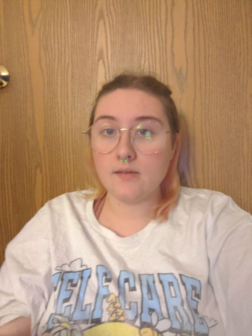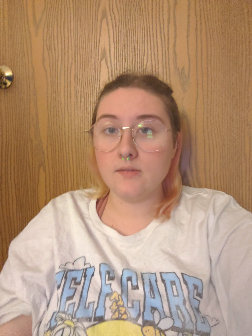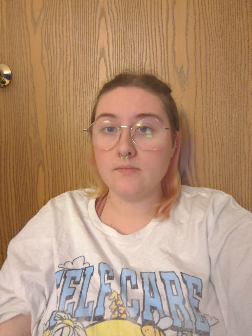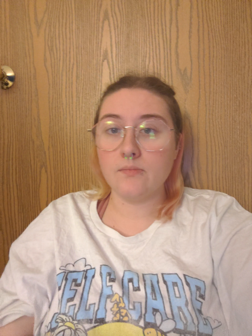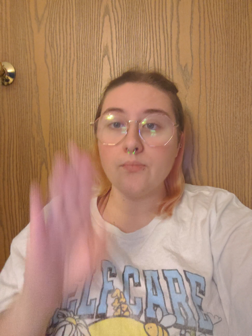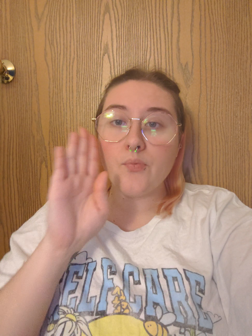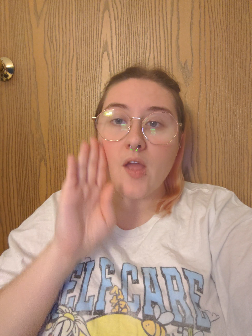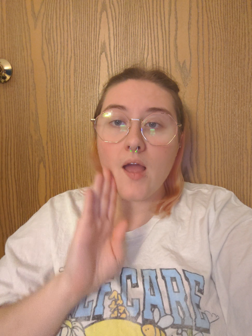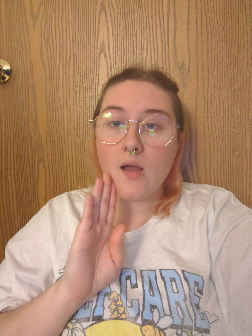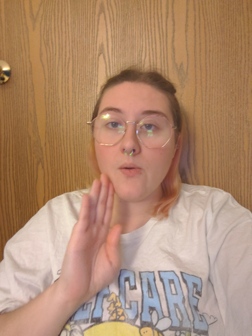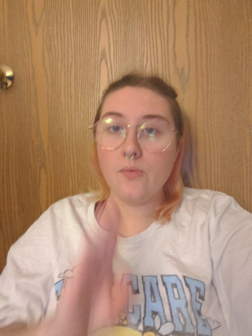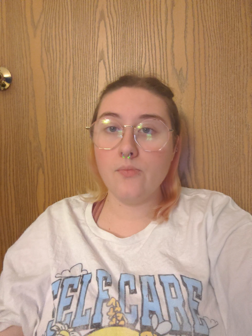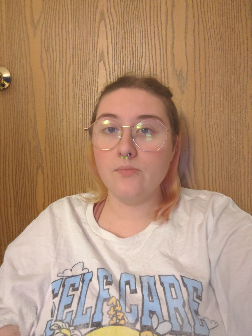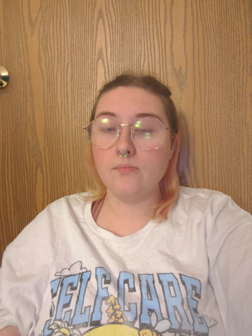brown